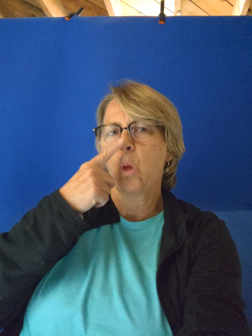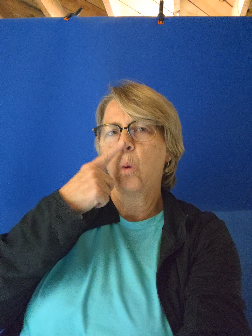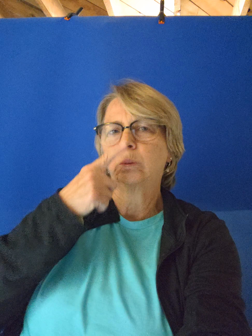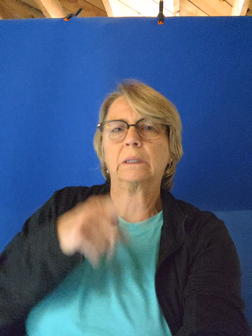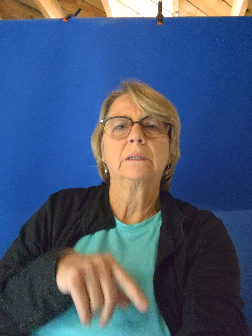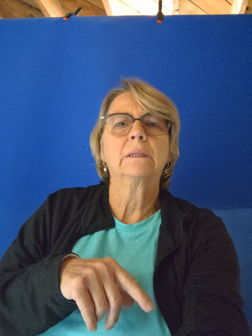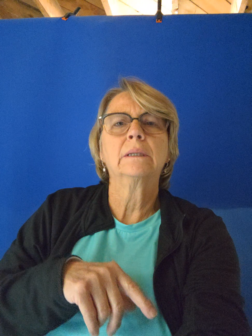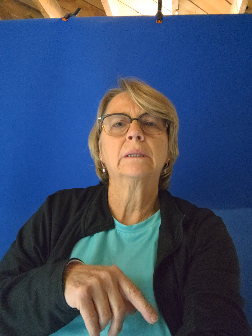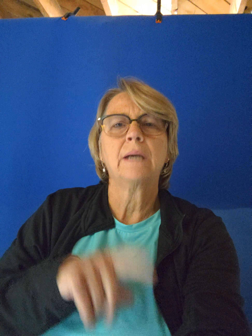nose